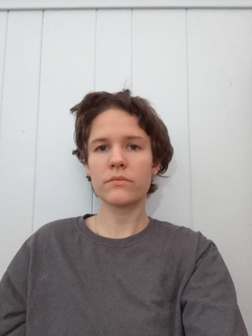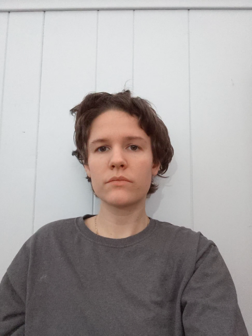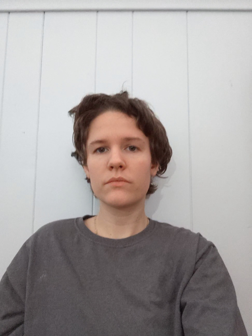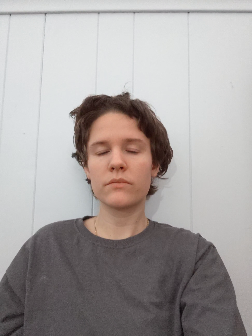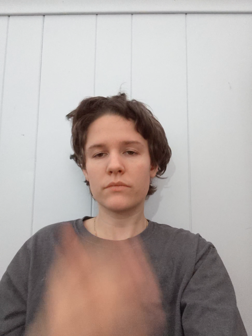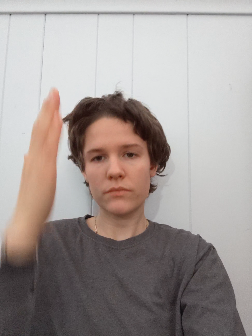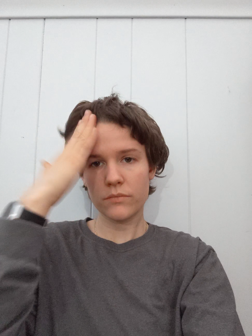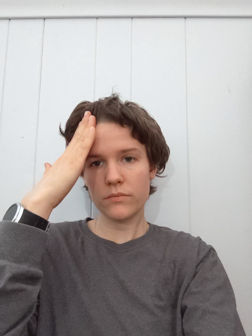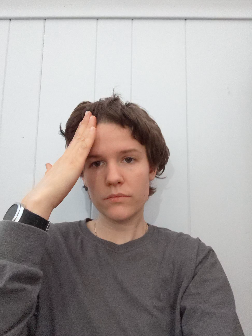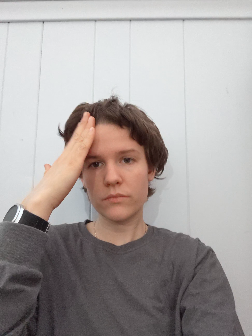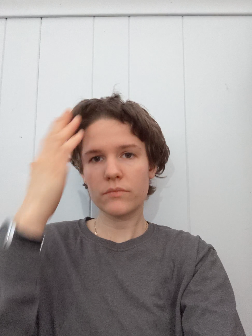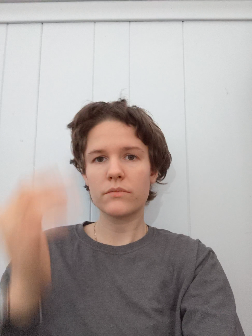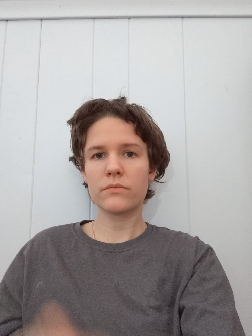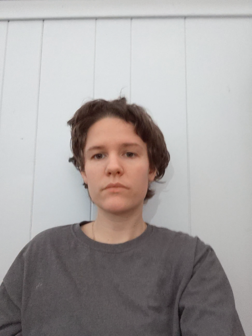hat